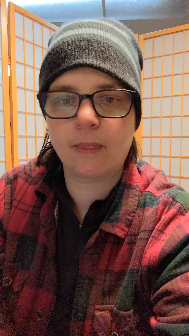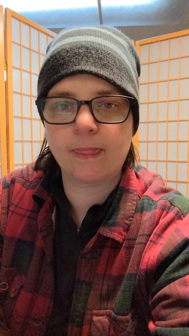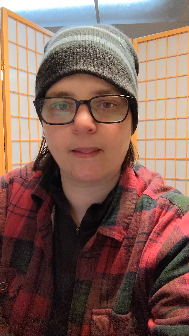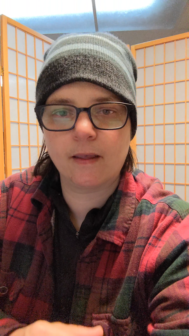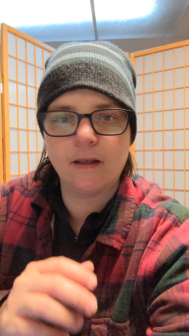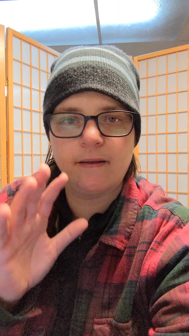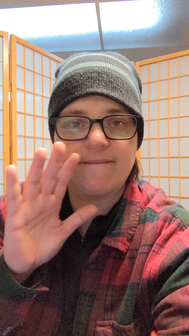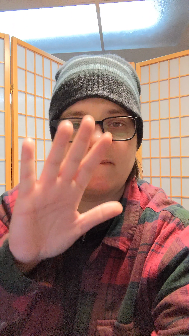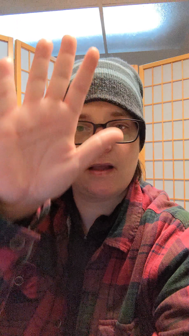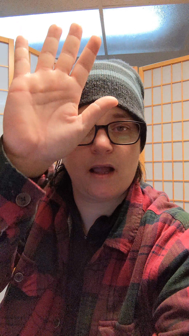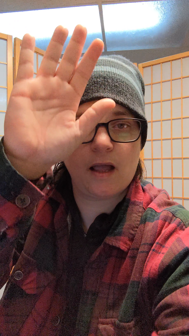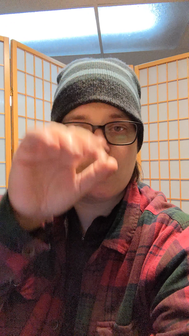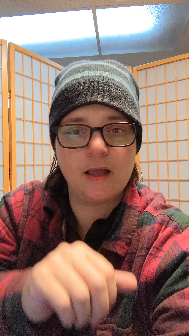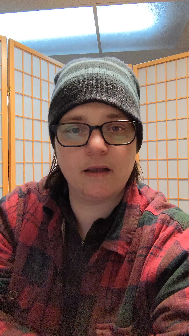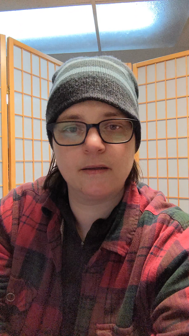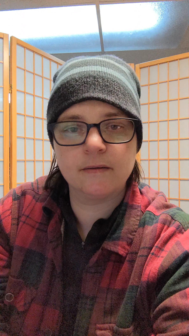give me five